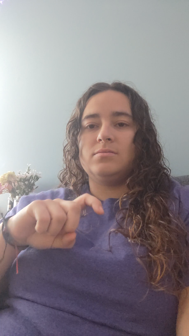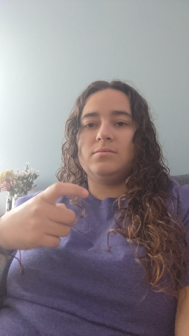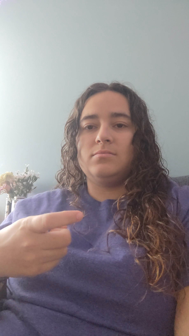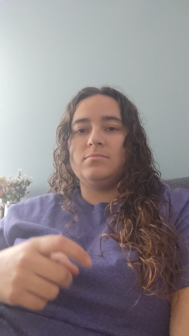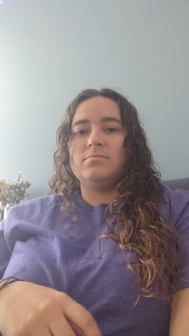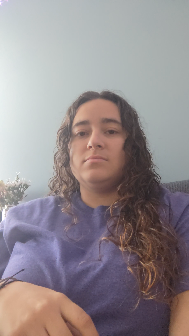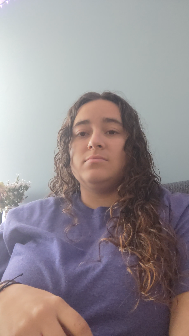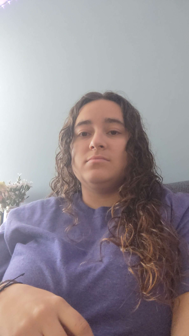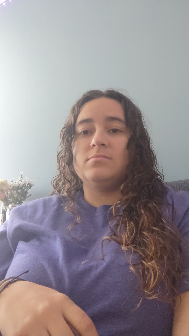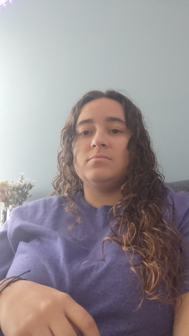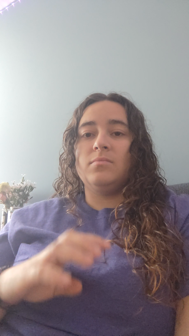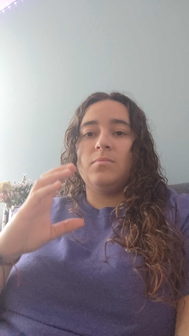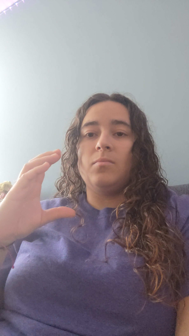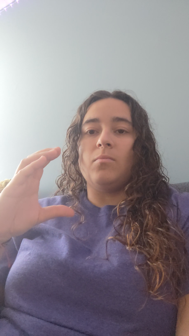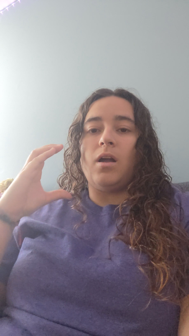bus